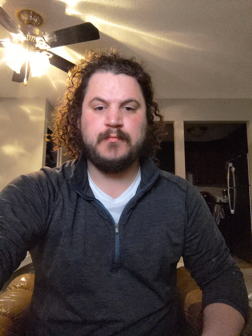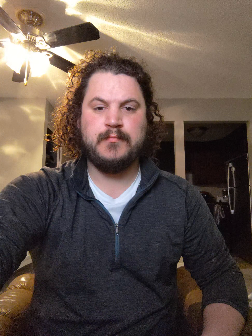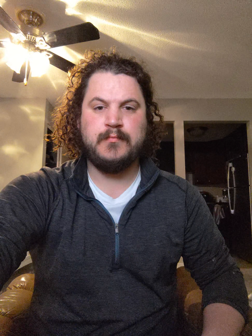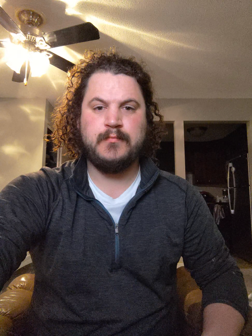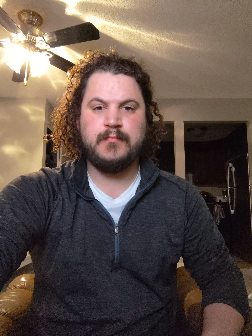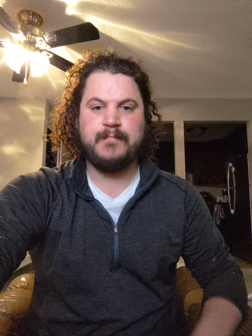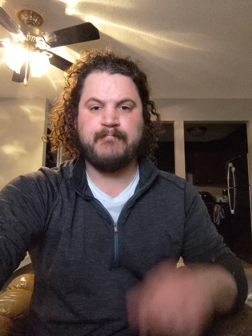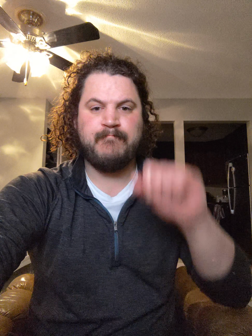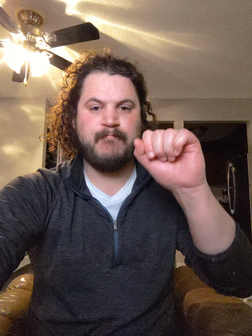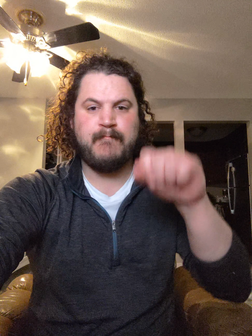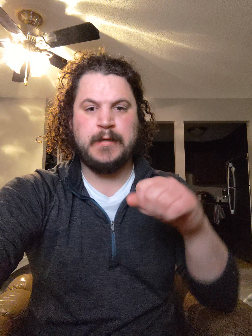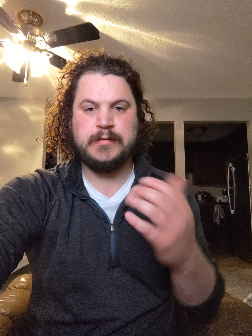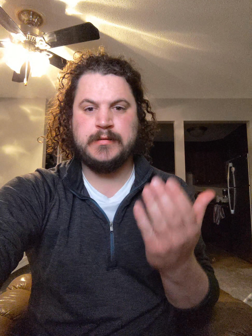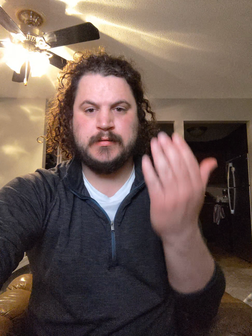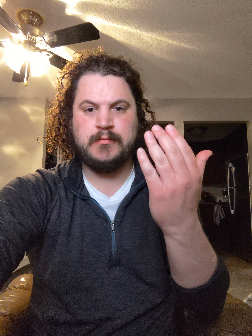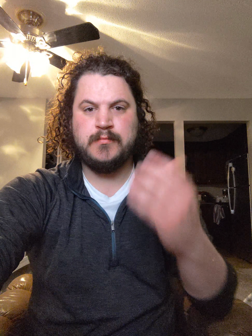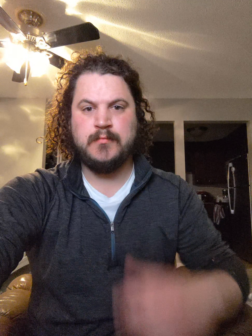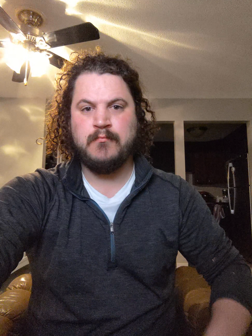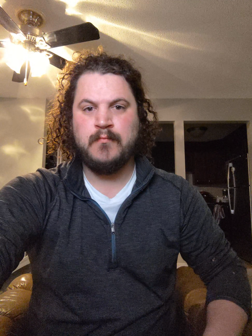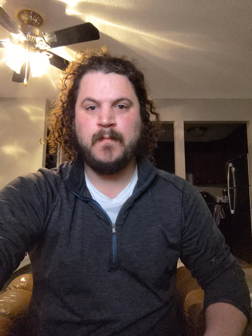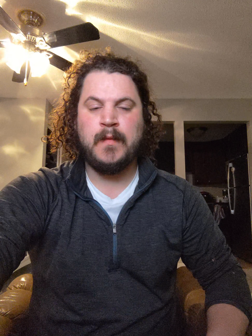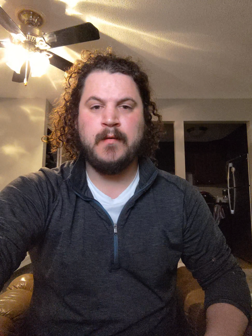mitten